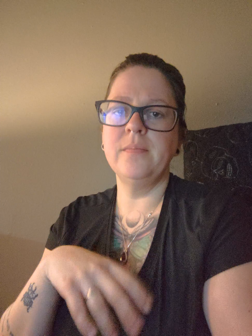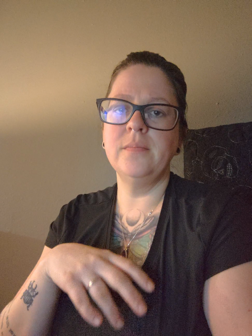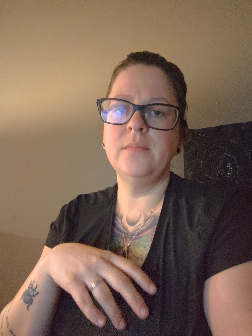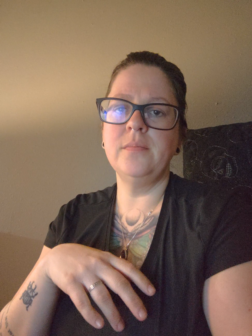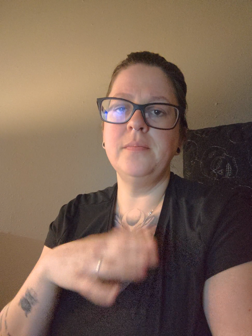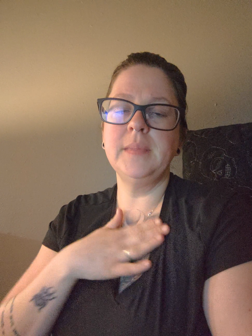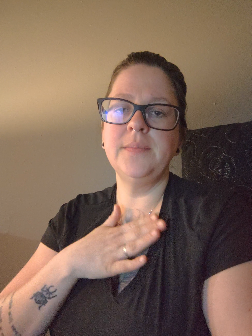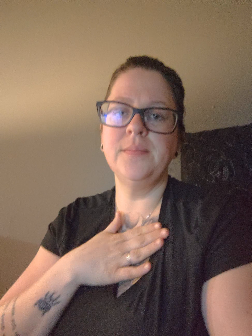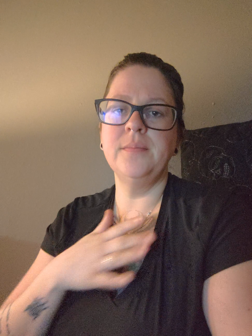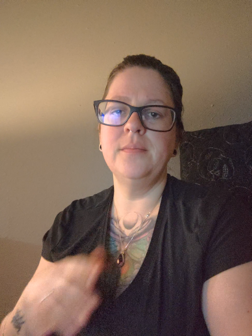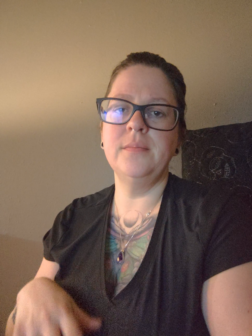my